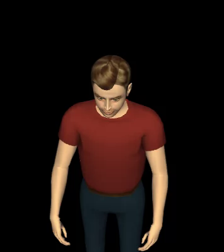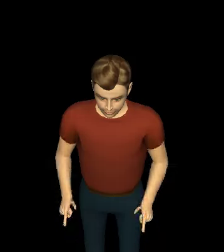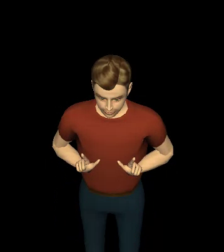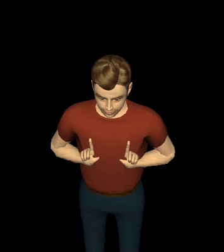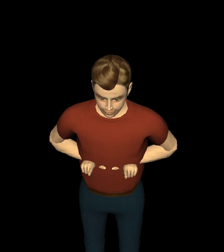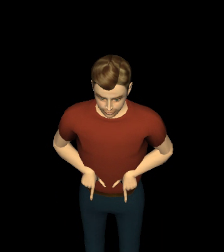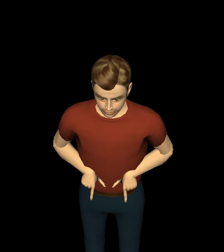مدرسة